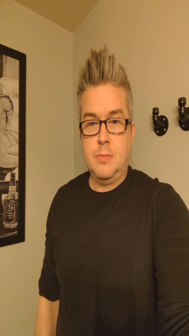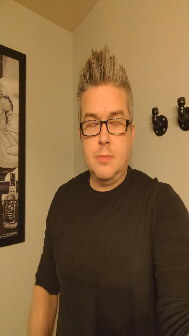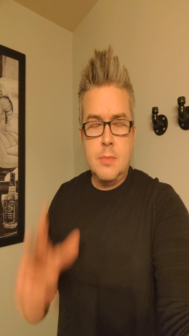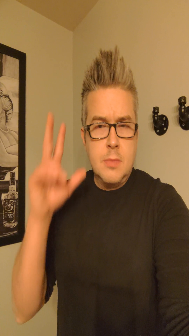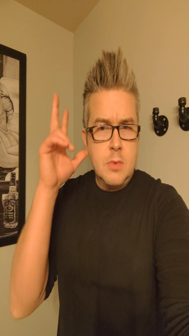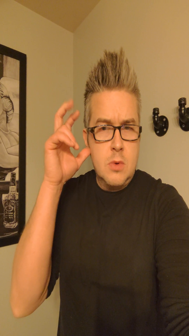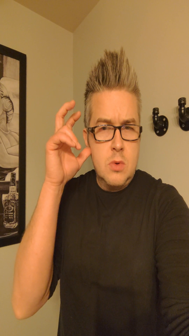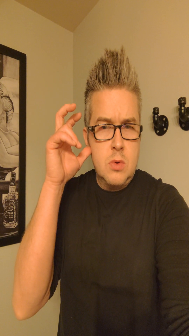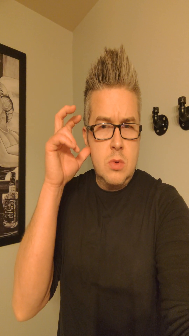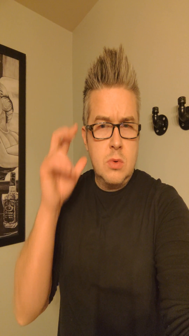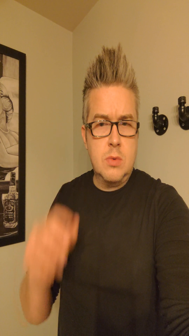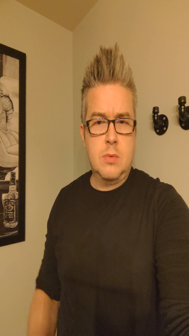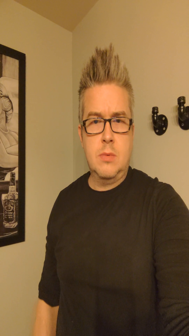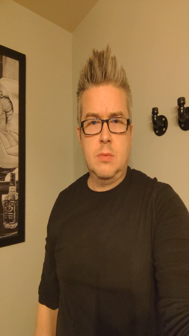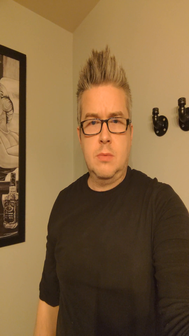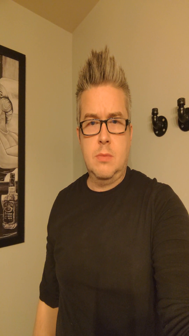hear